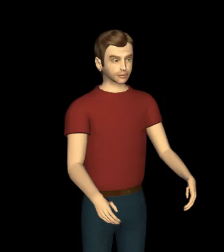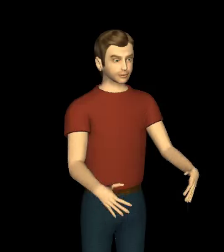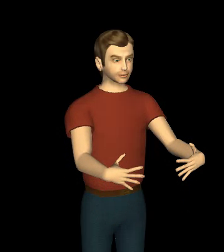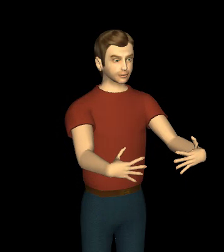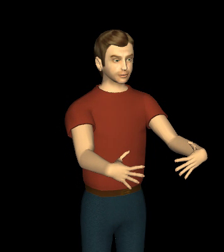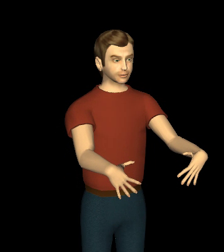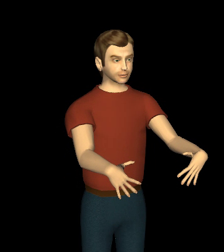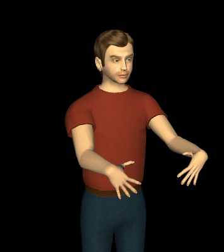تحقيق